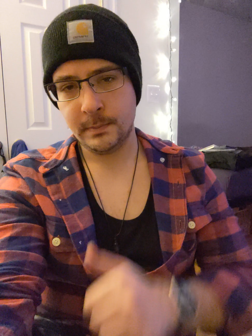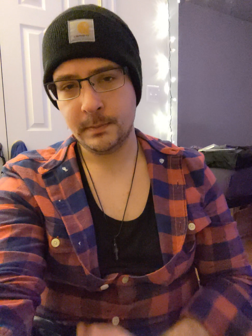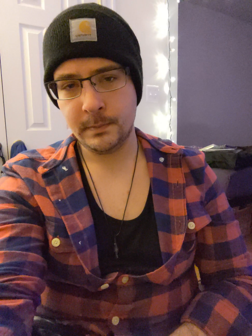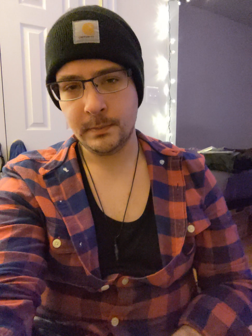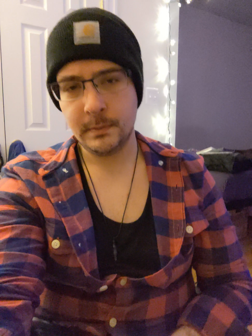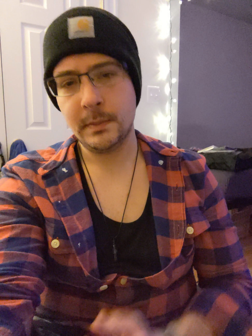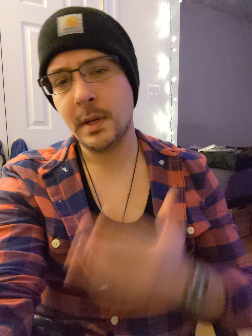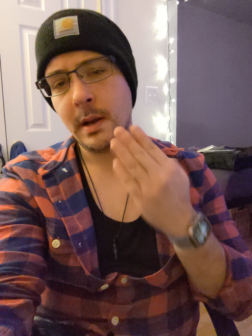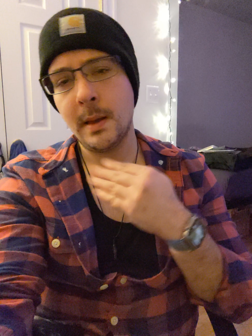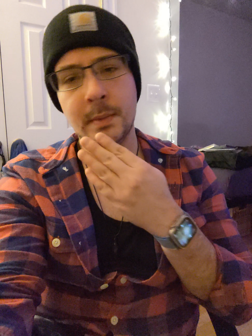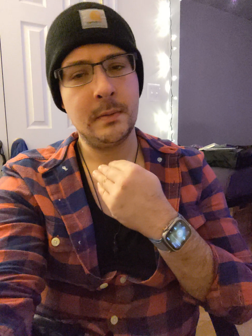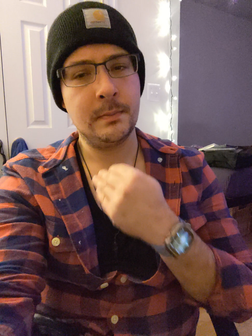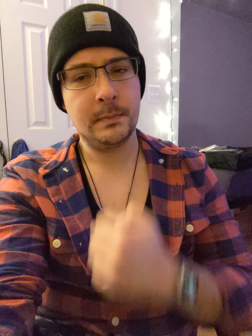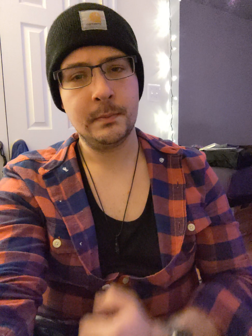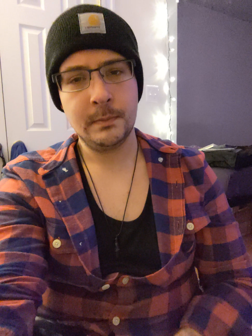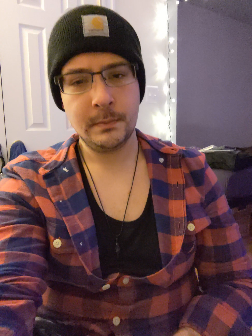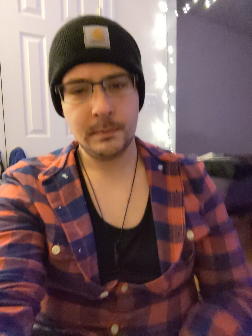napkin